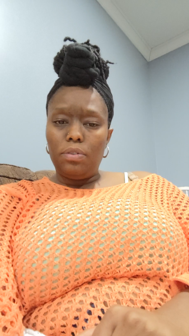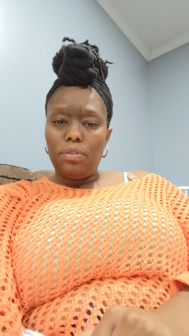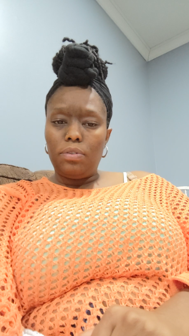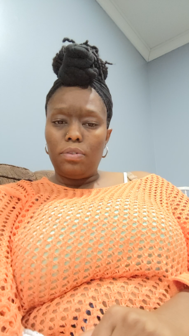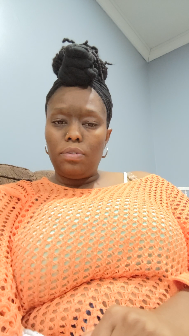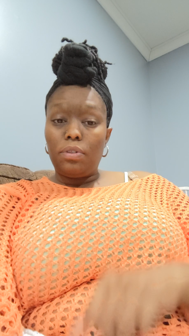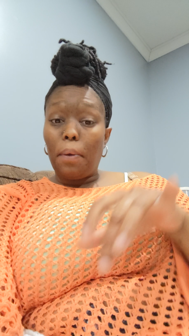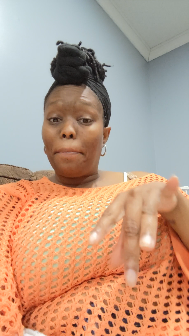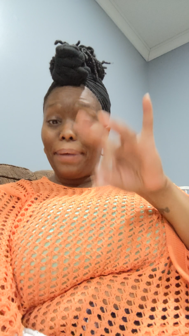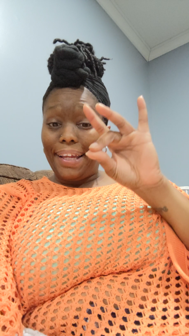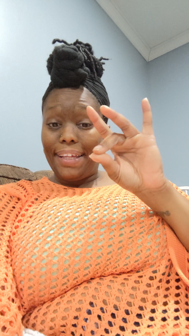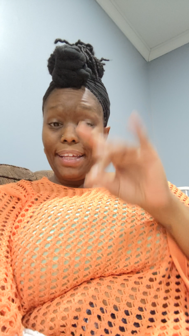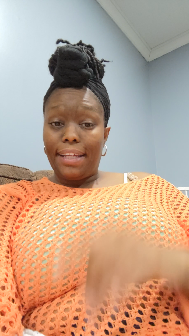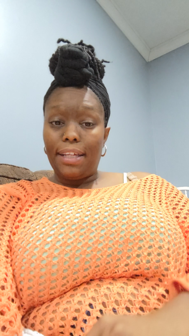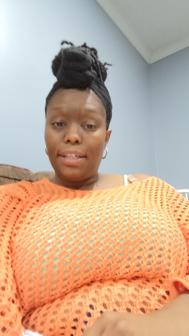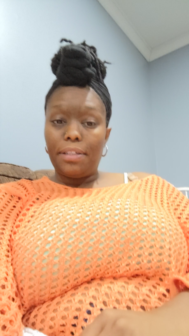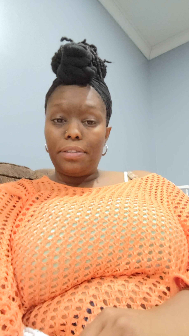pick